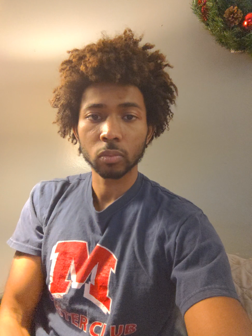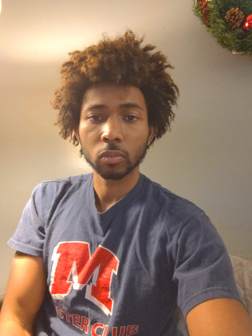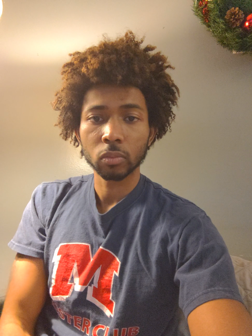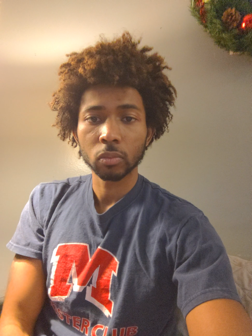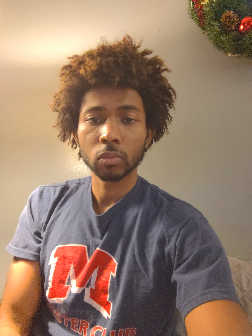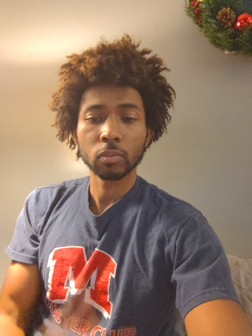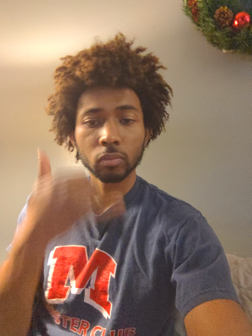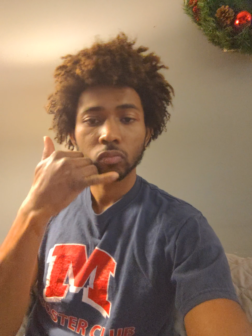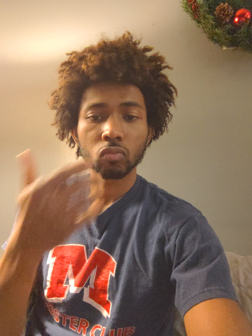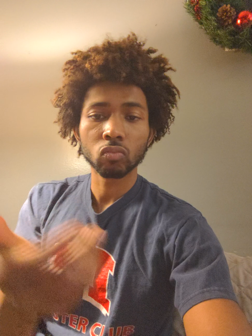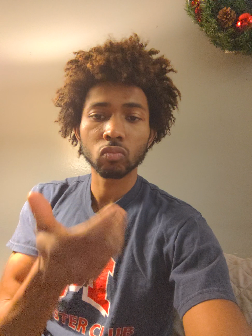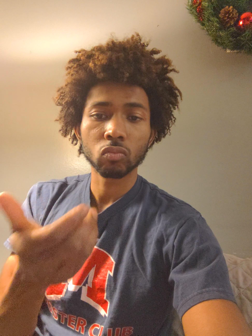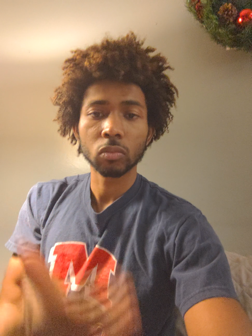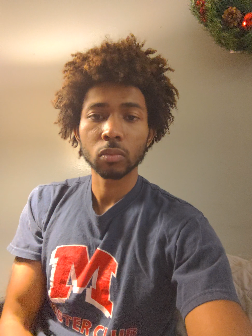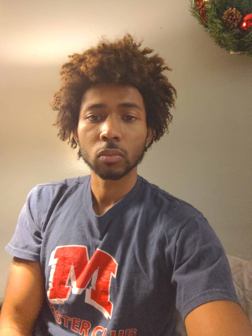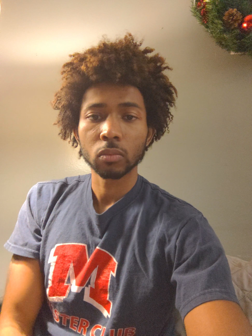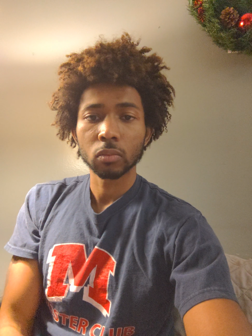call on the phone